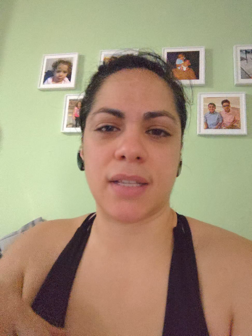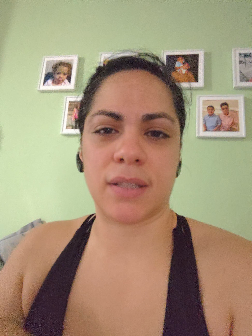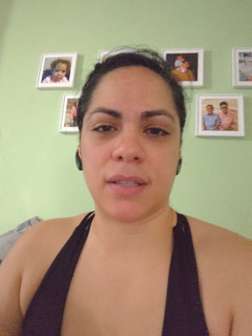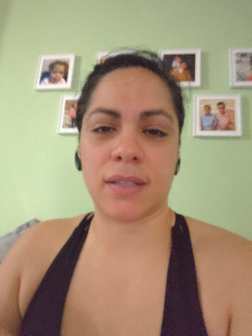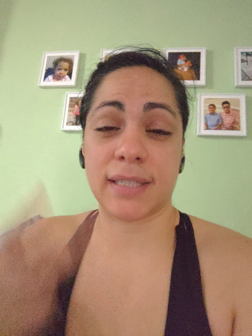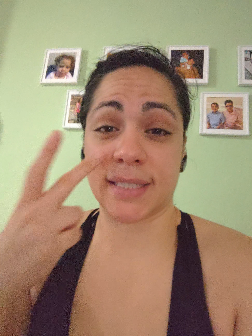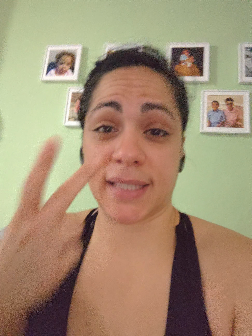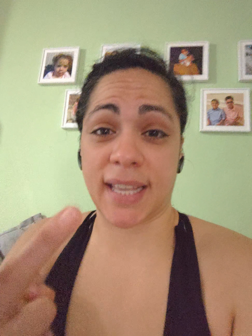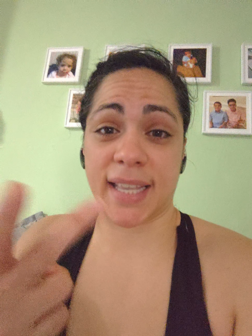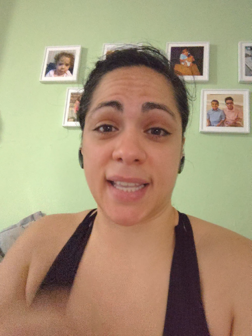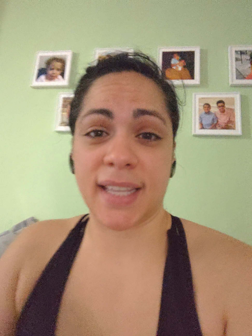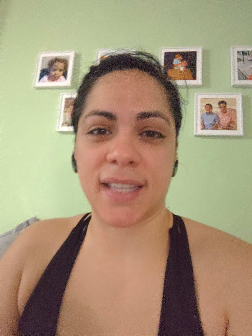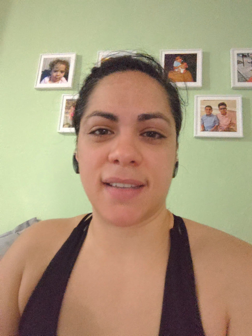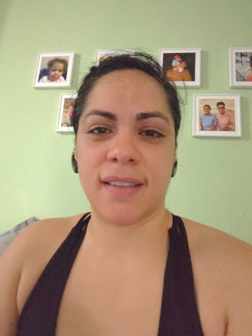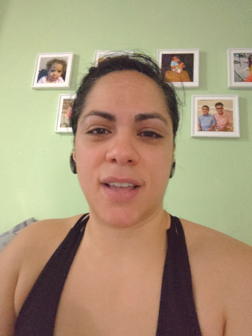see